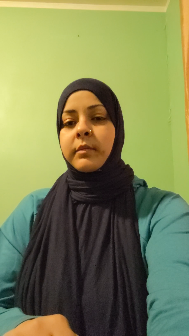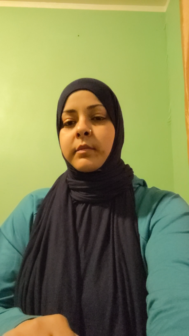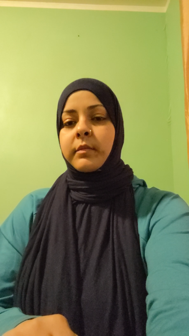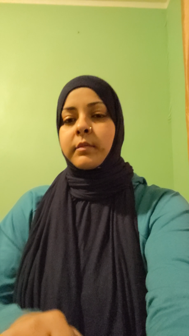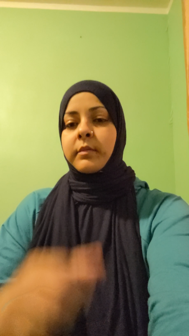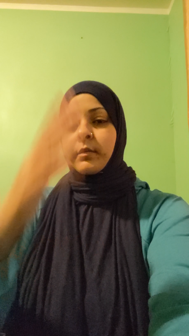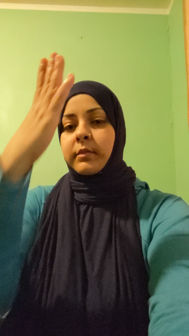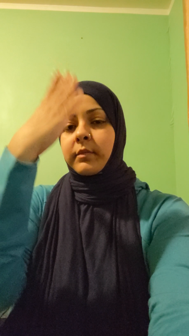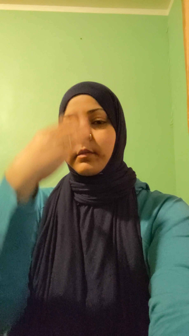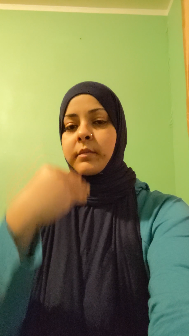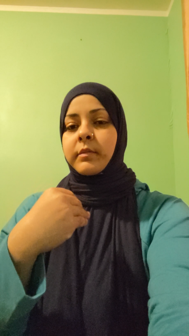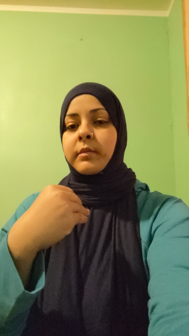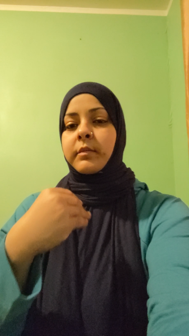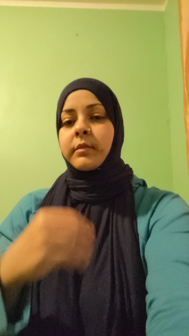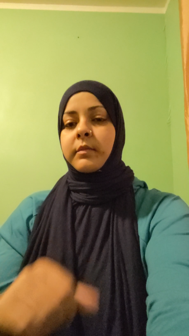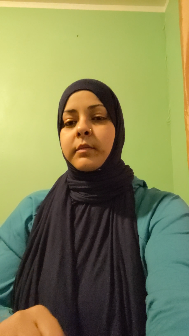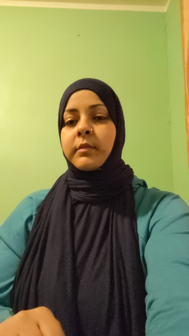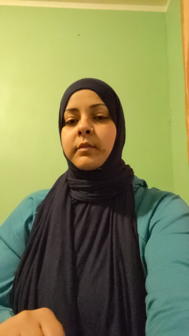asleep